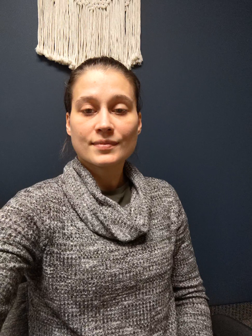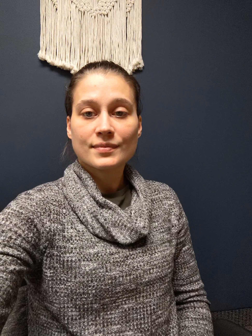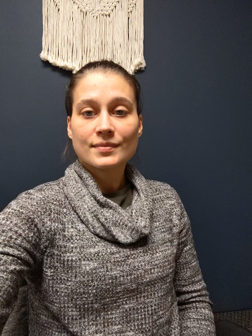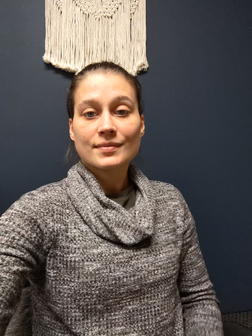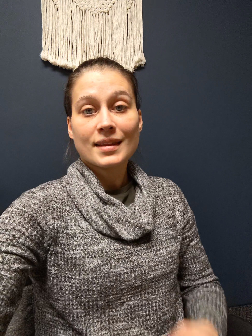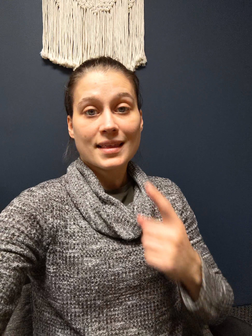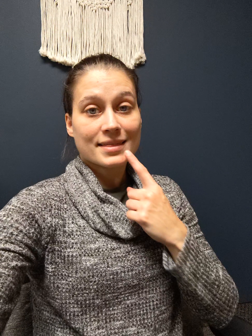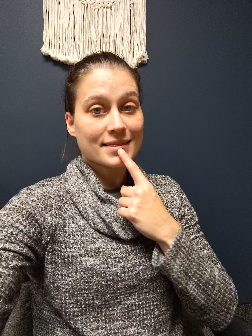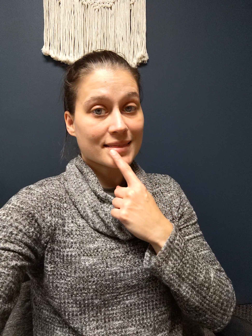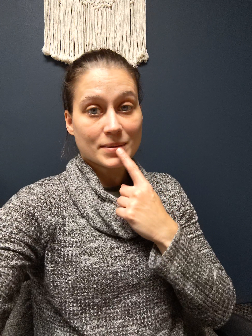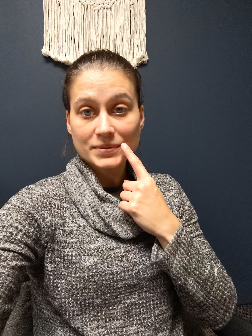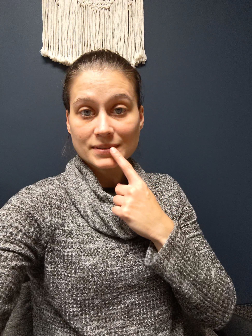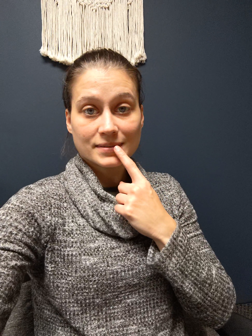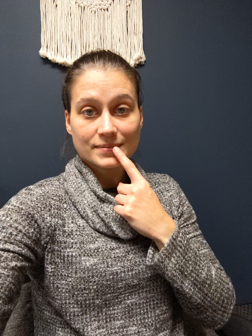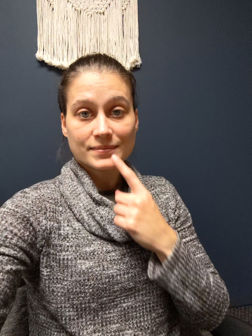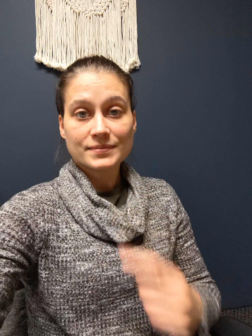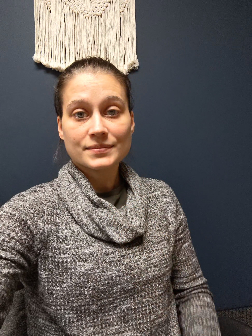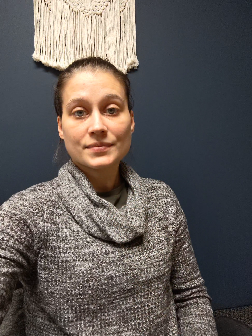lips